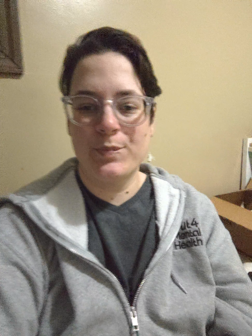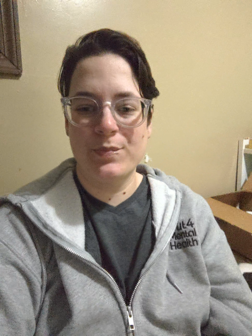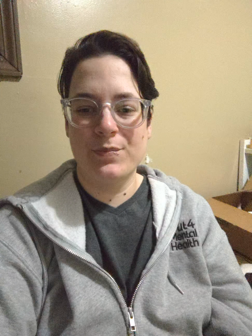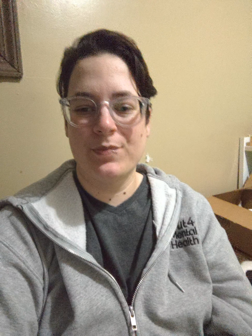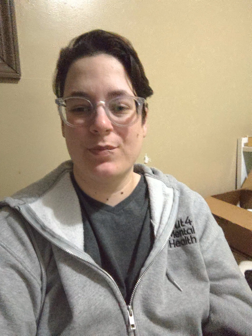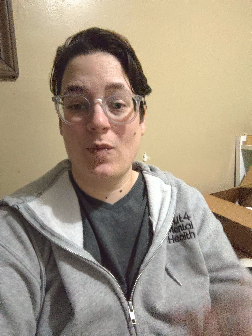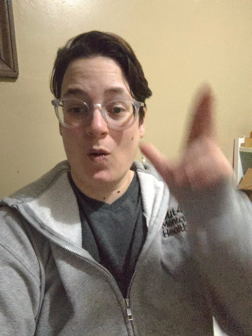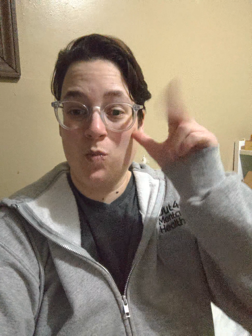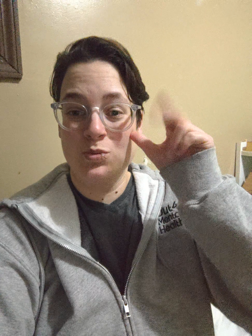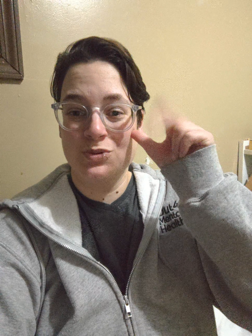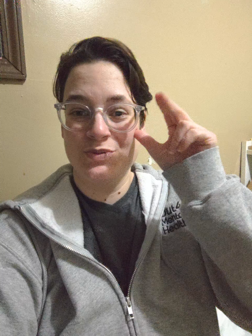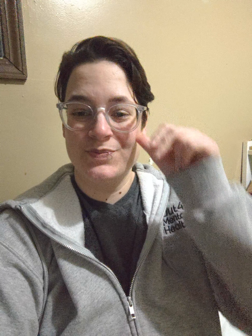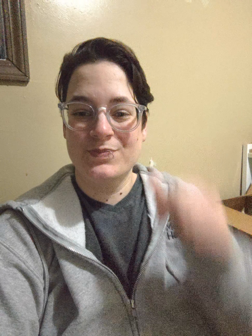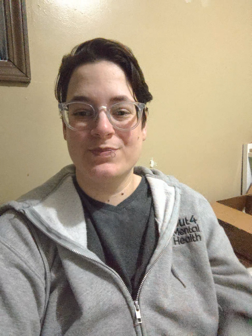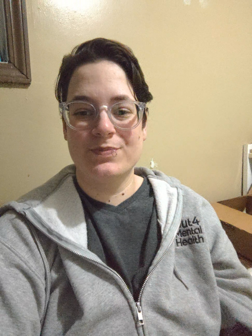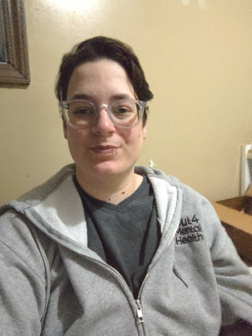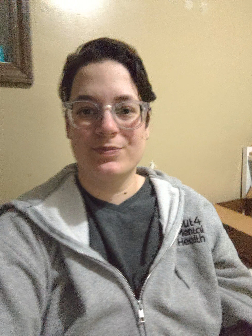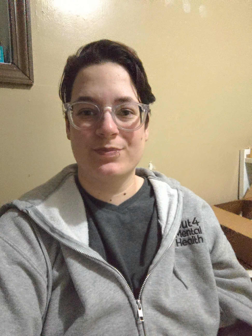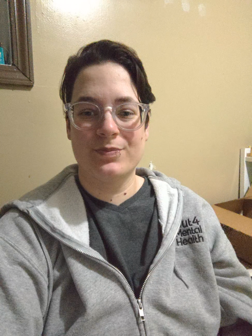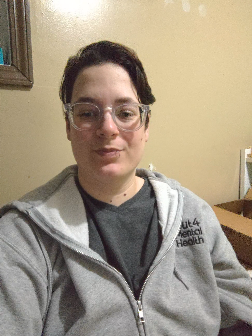horse